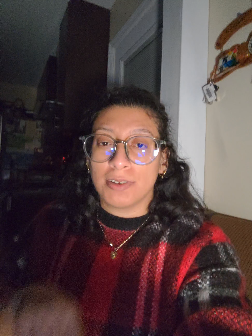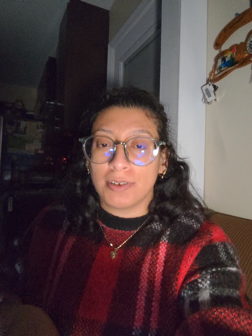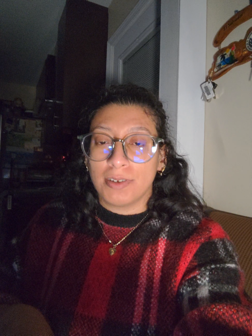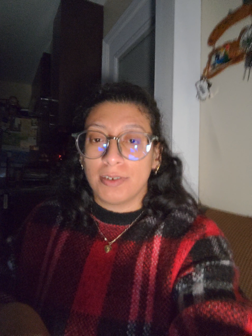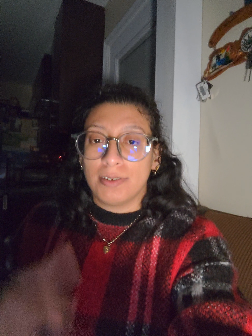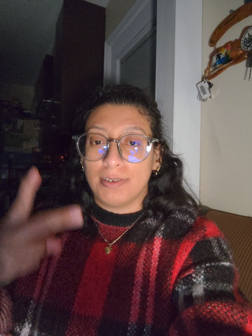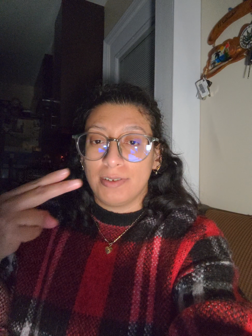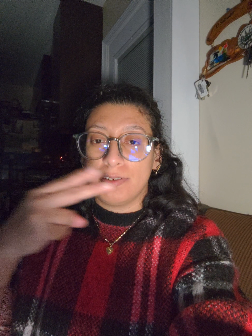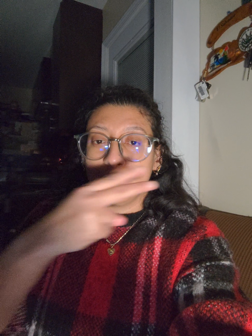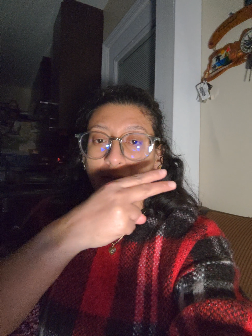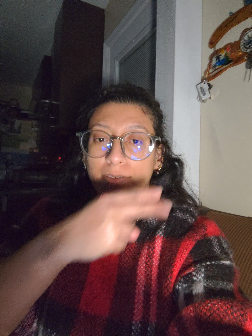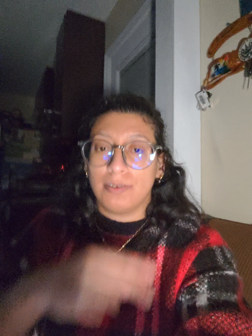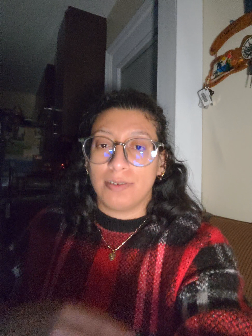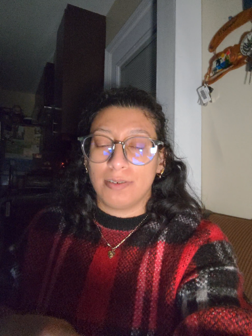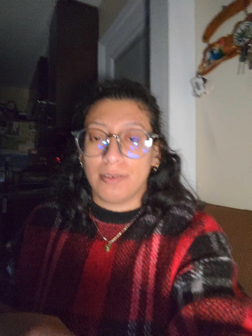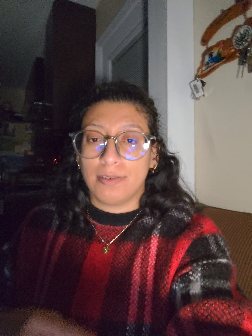scissors